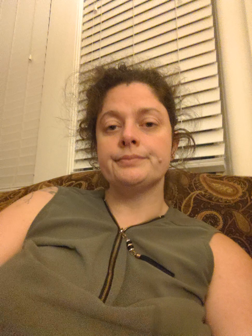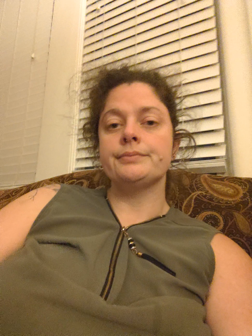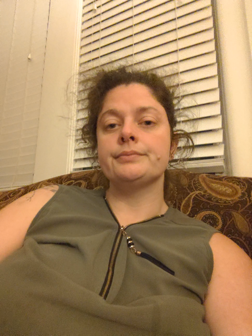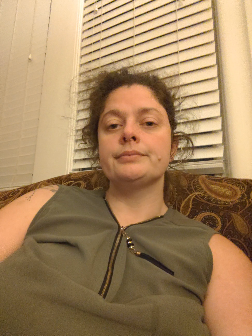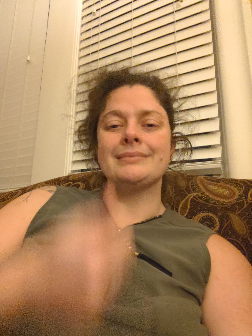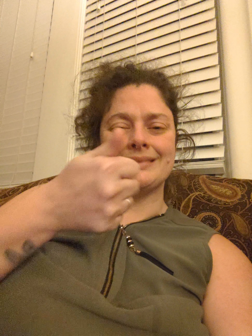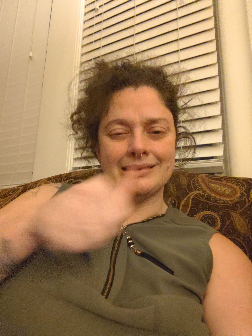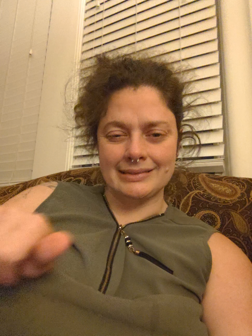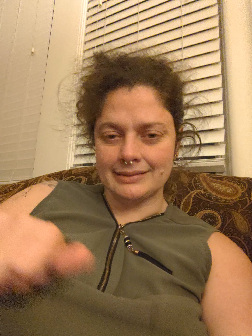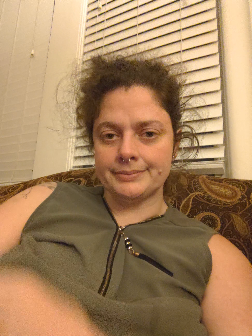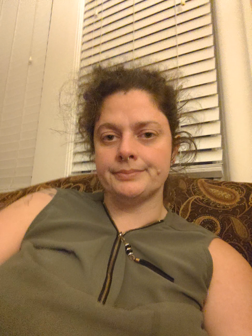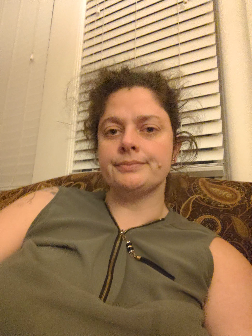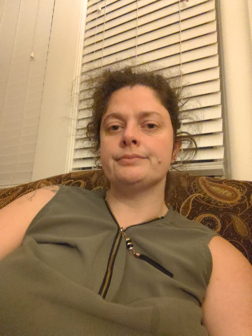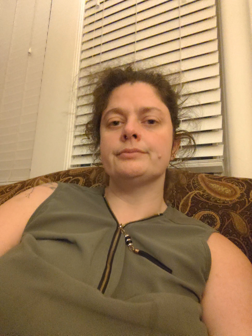any